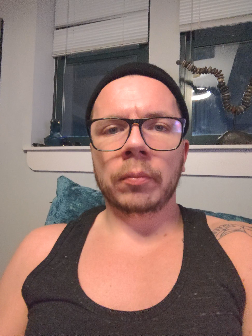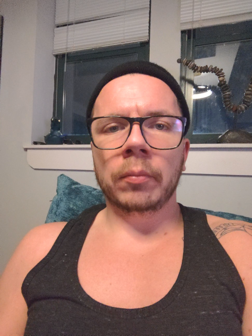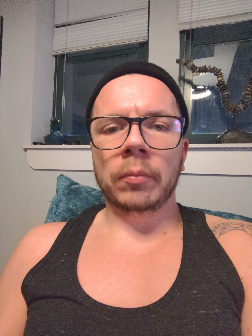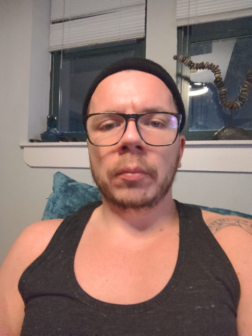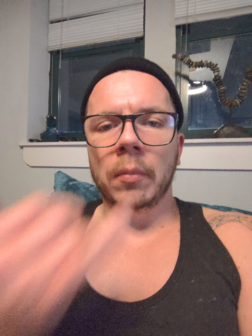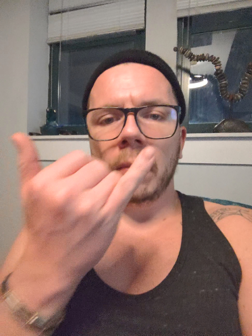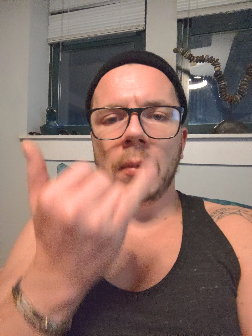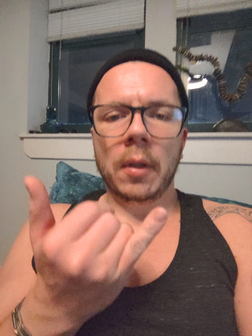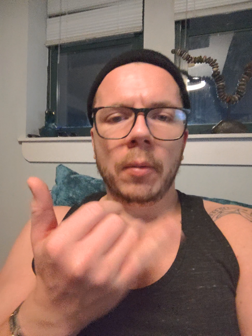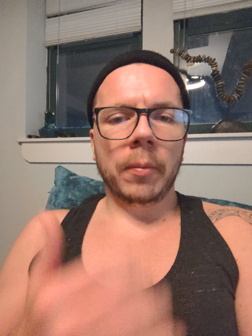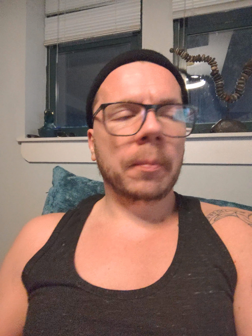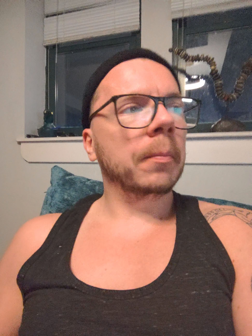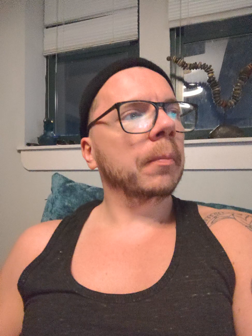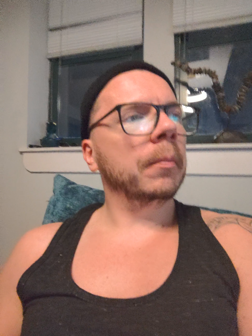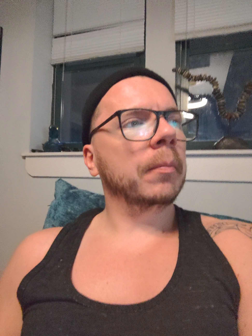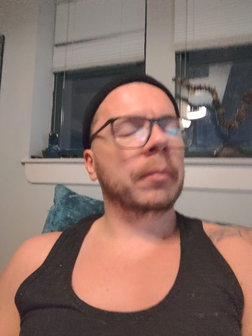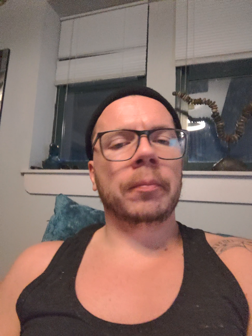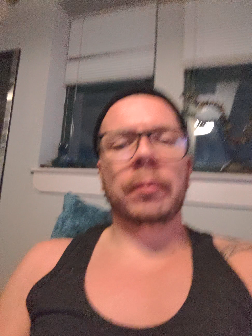now